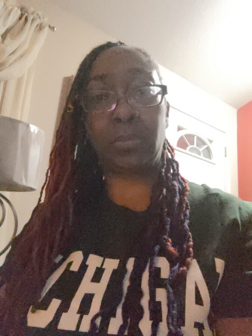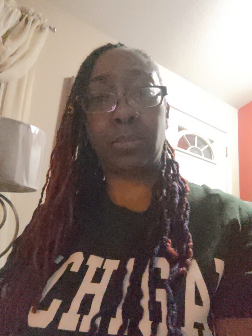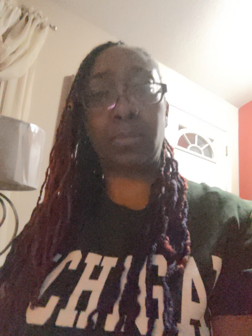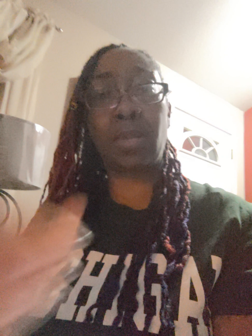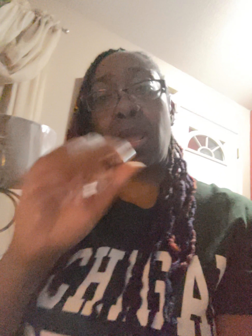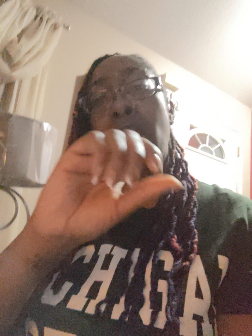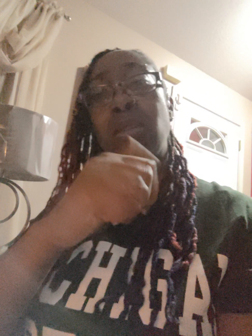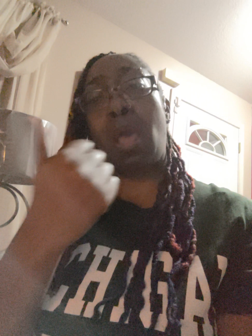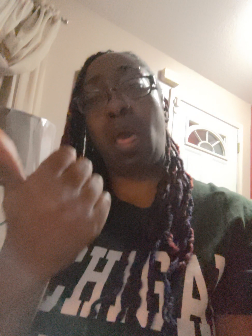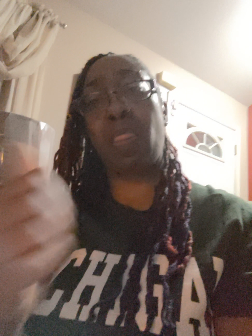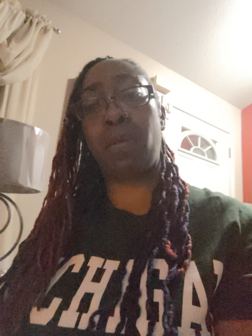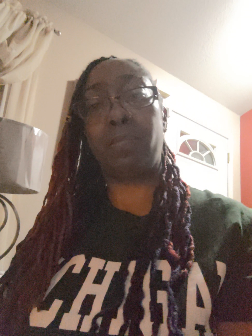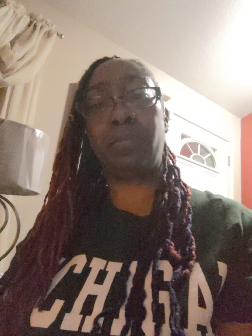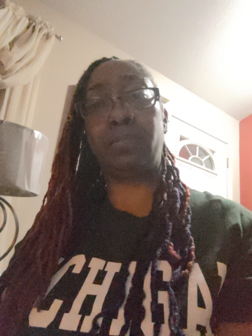another